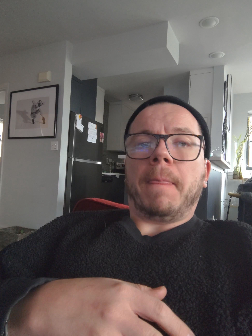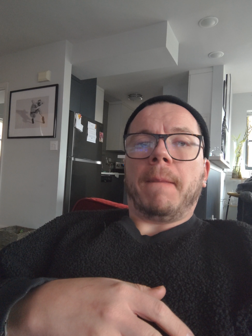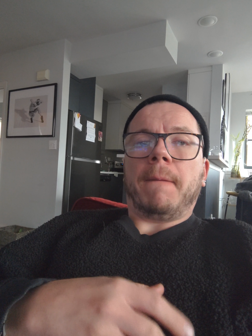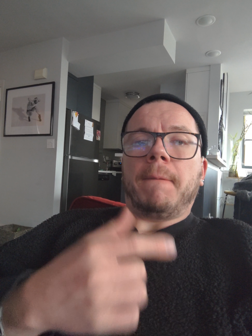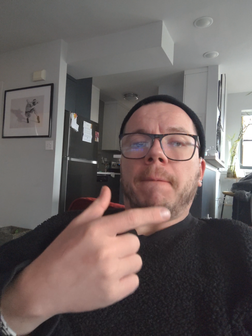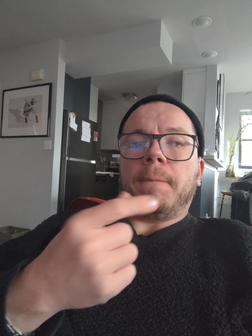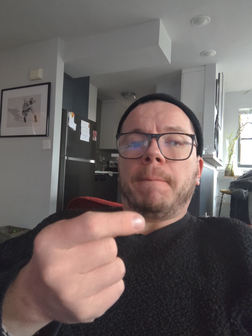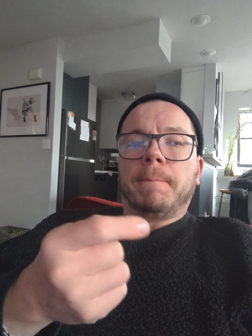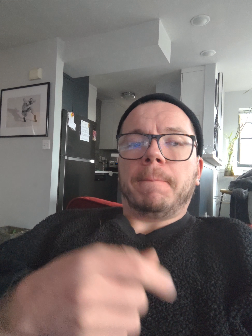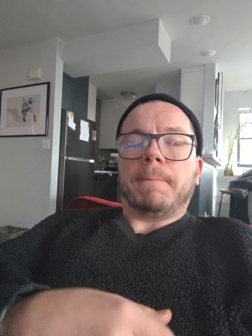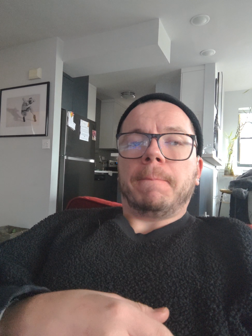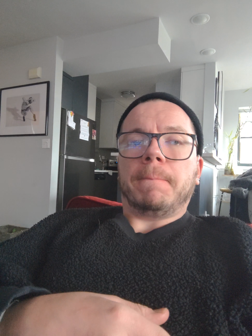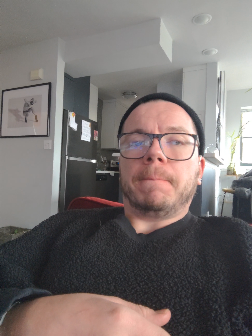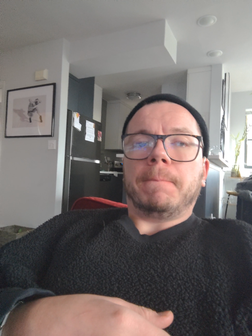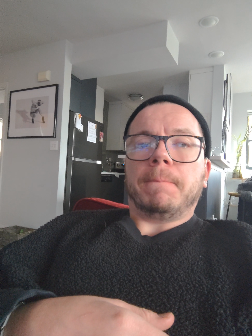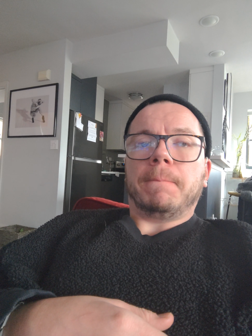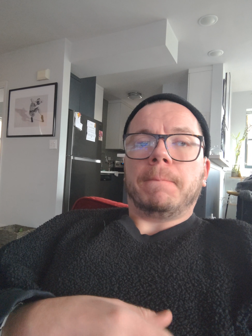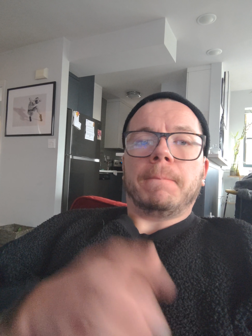go